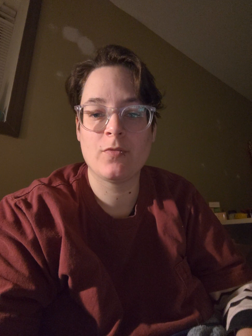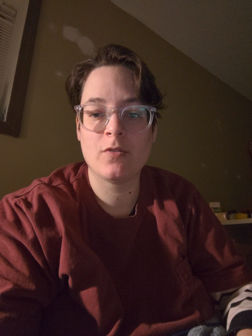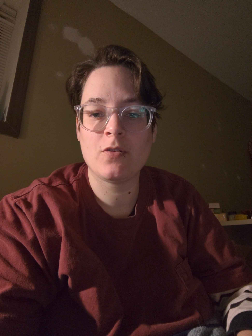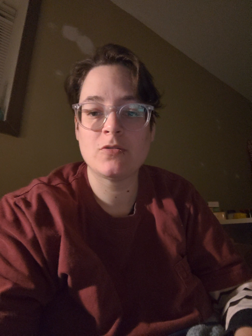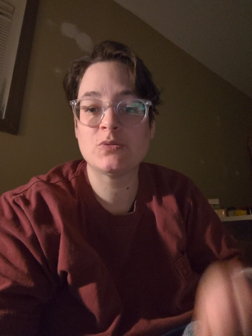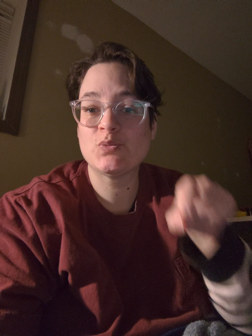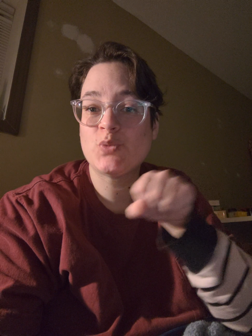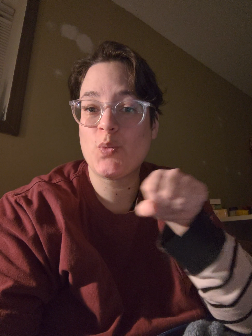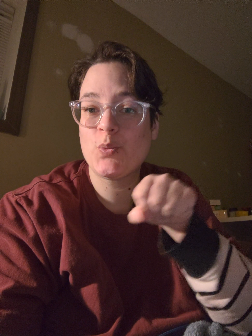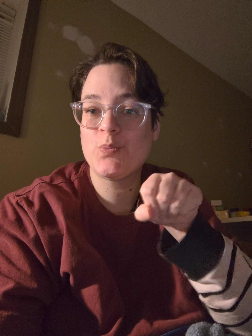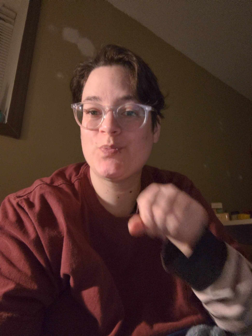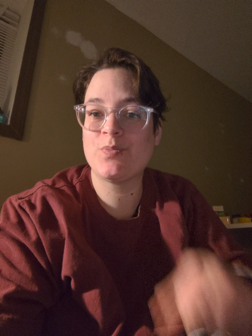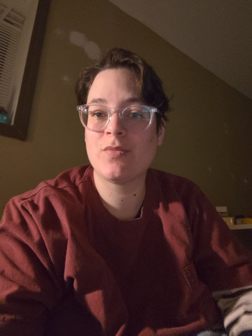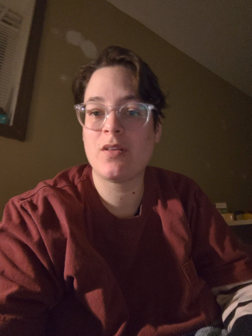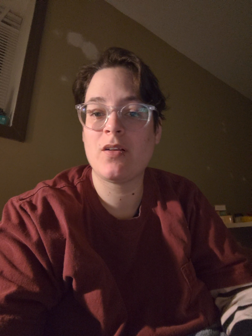shoe